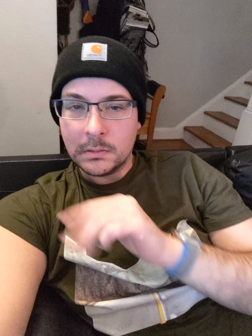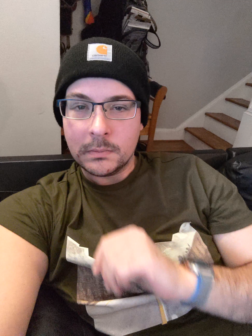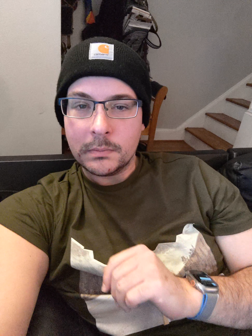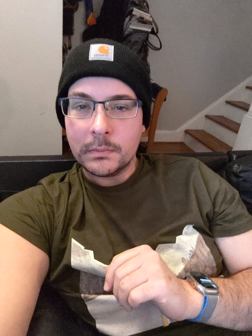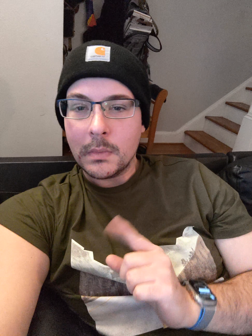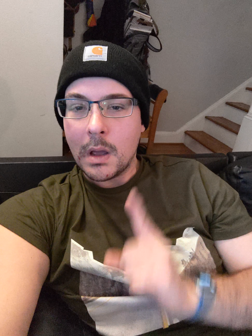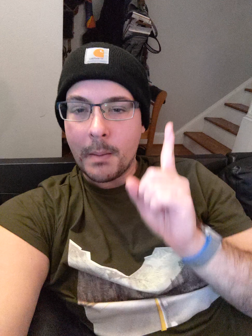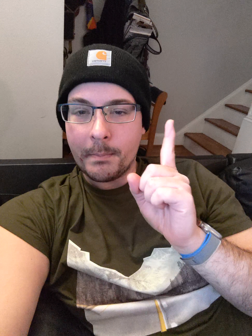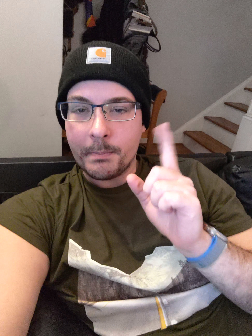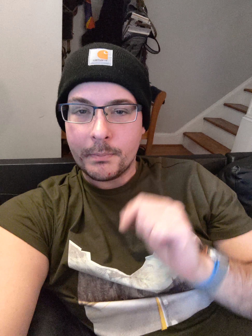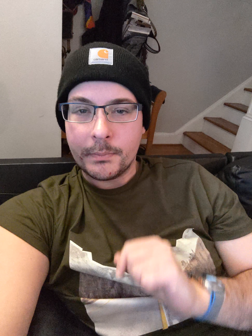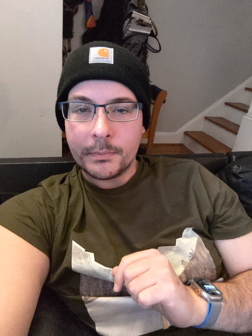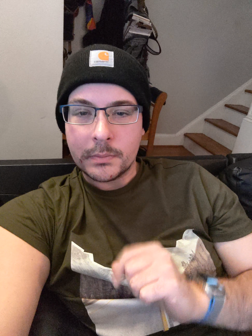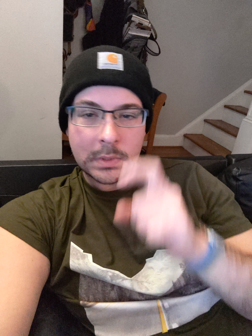up